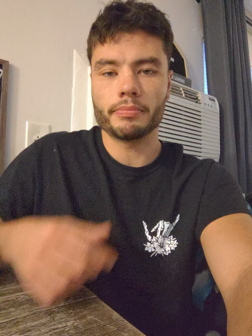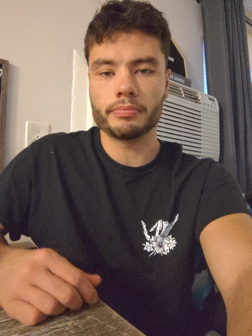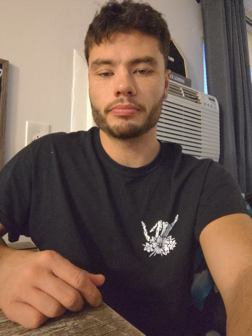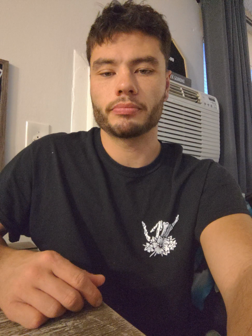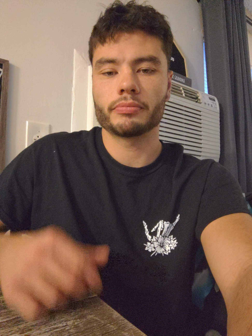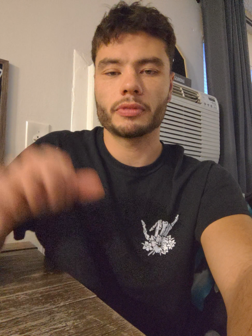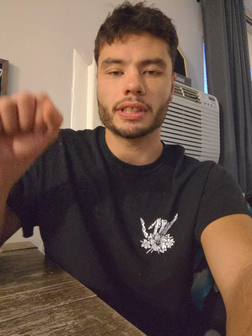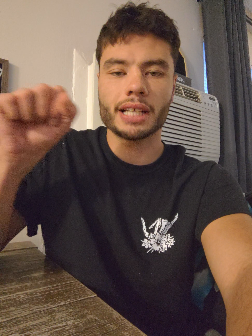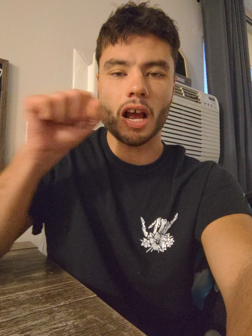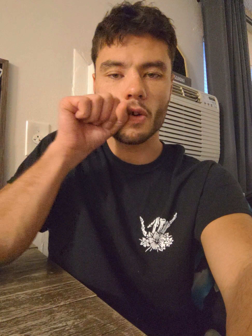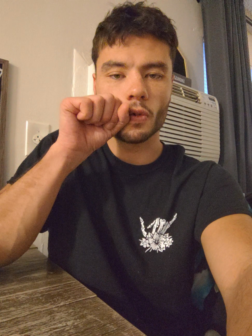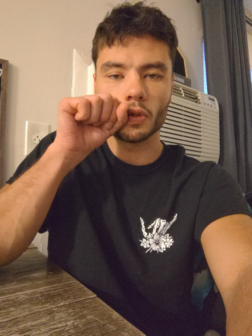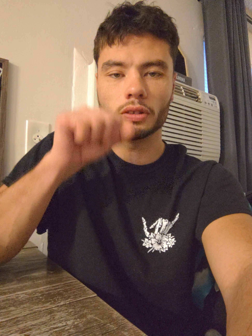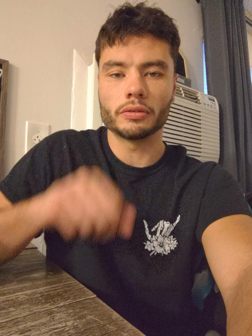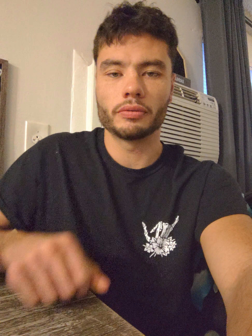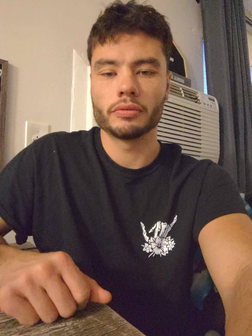carrot